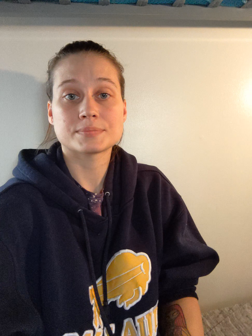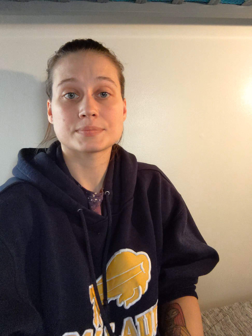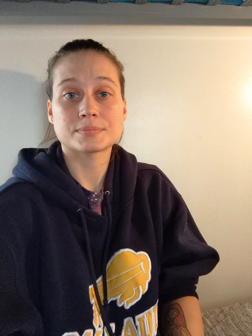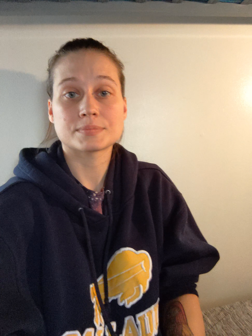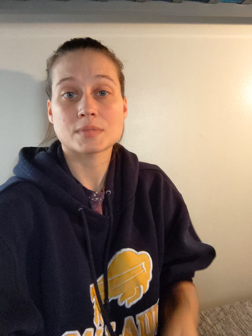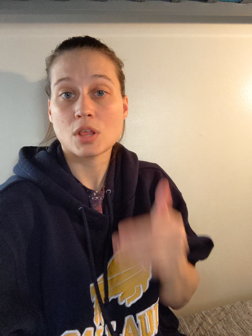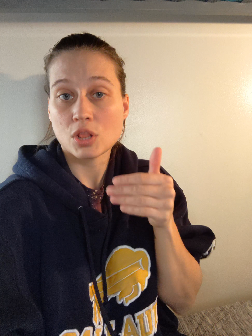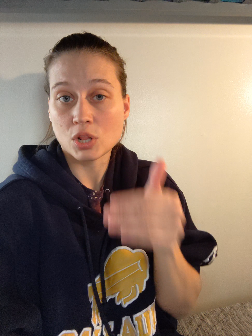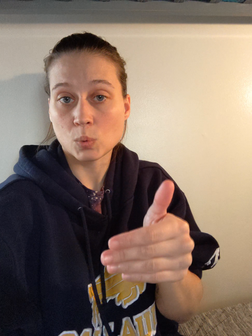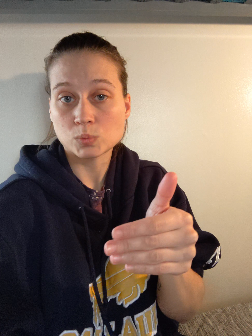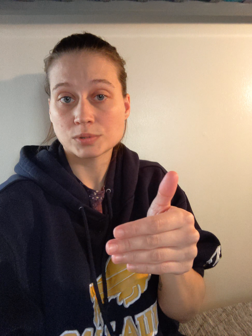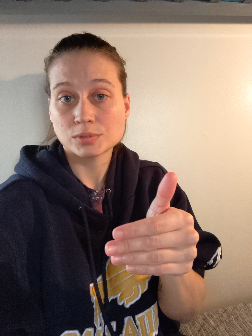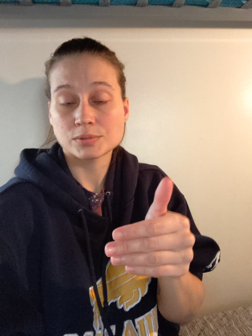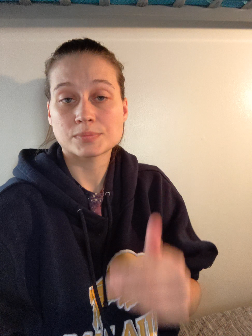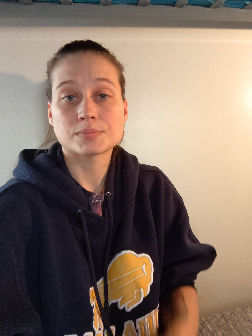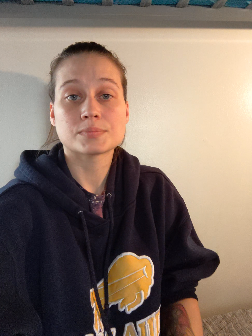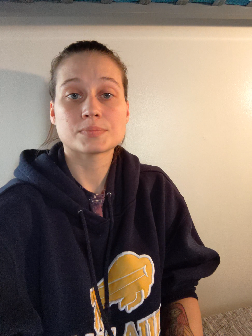close